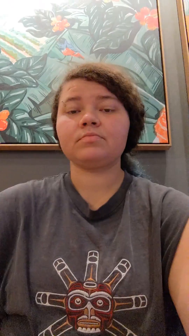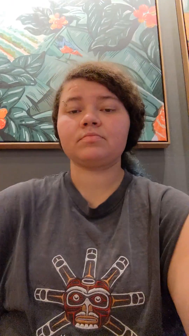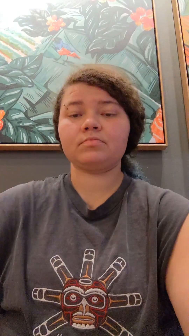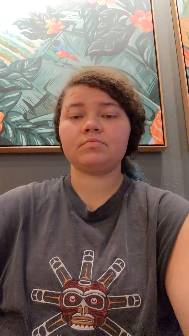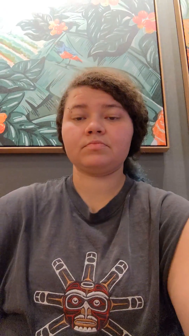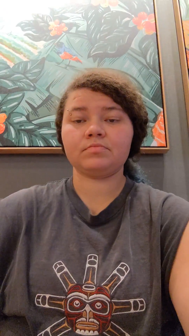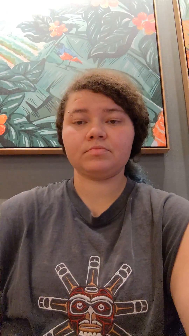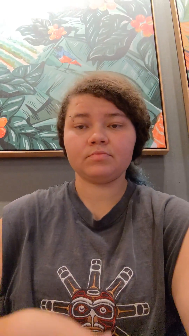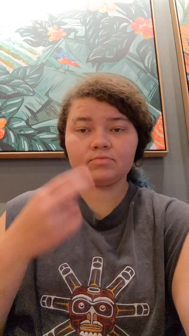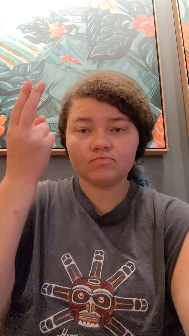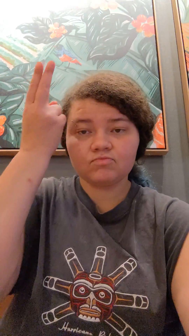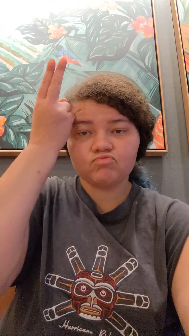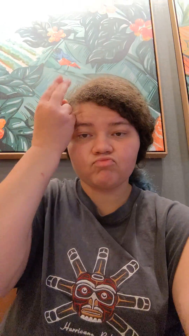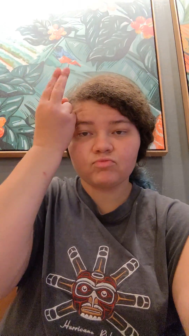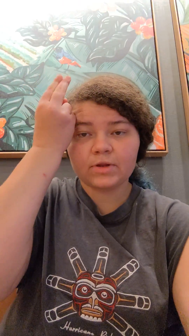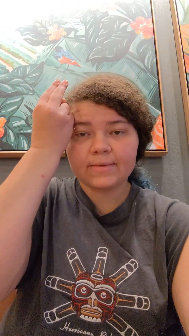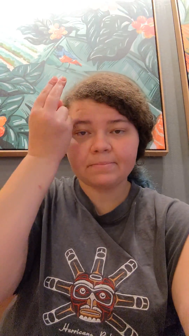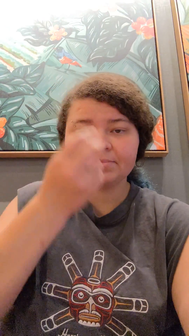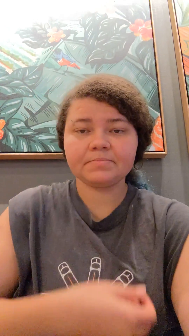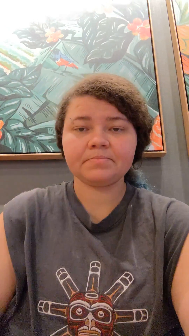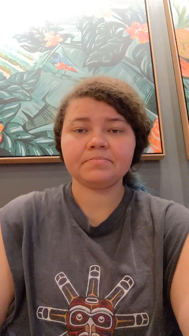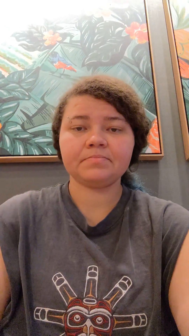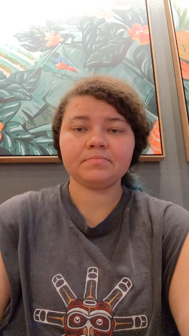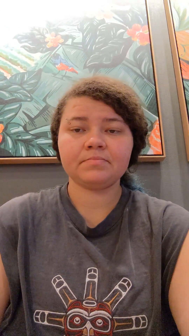rabbit